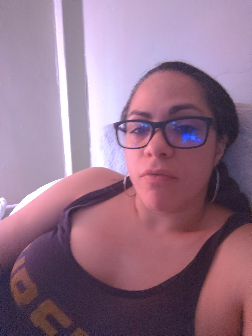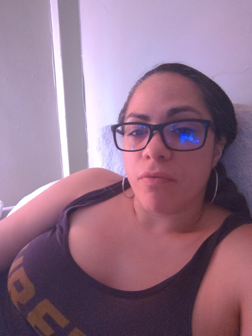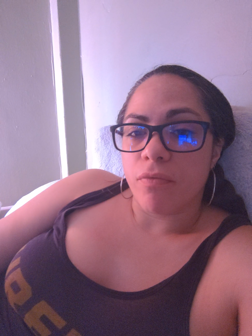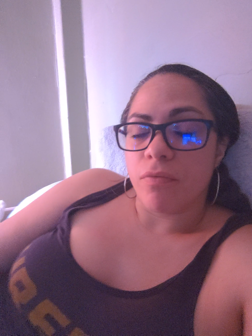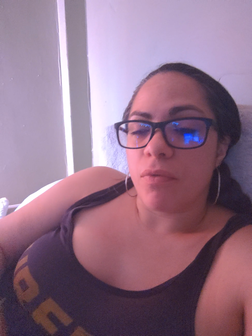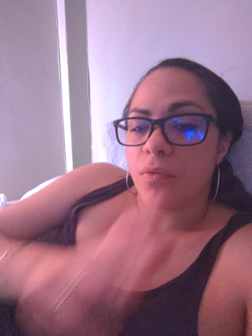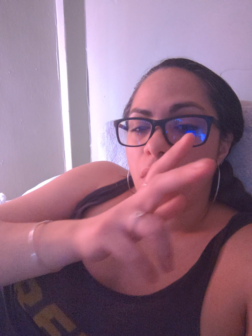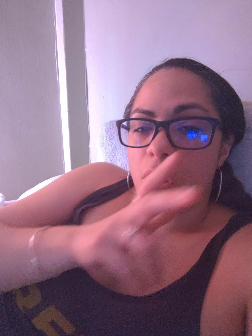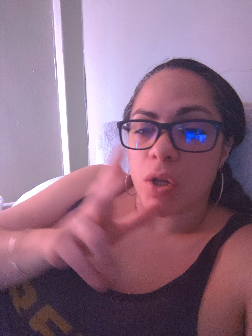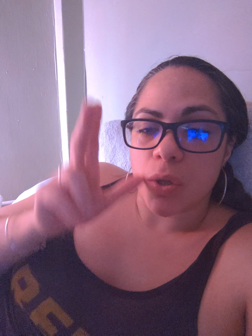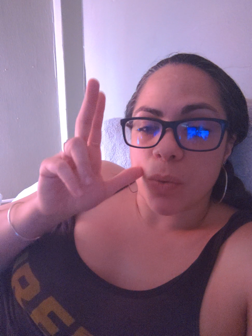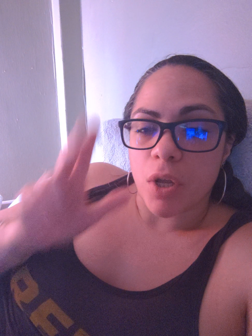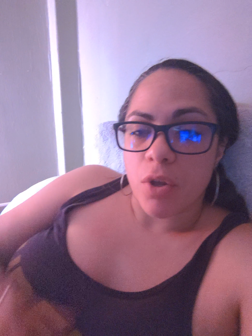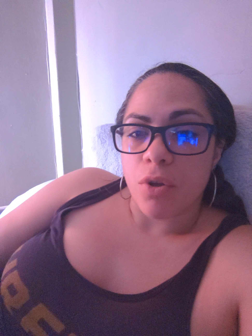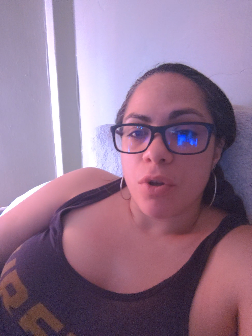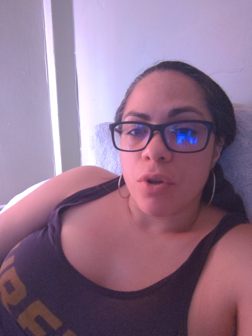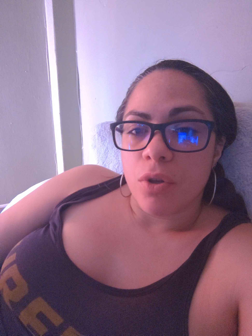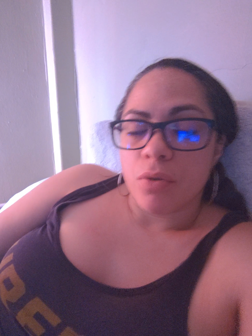underwear